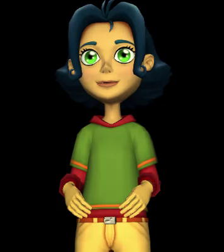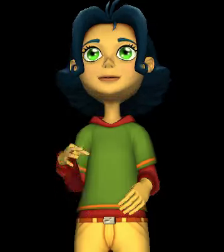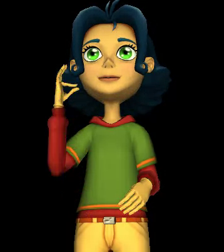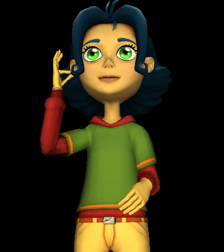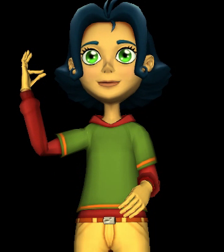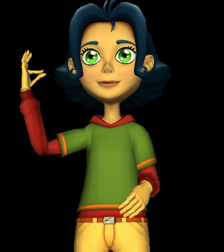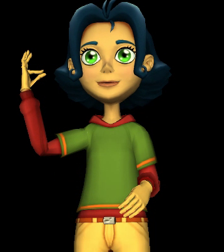صوت